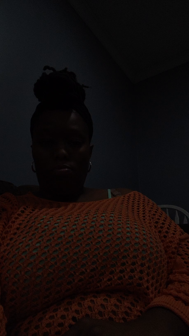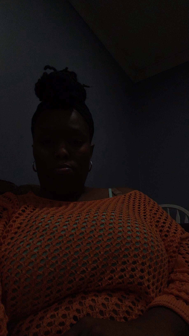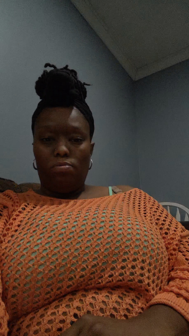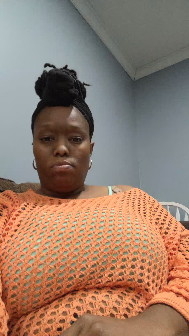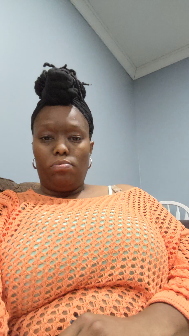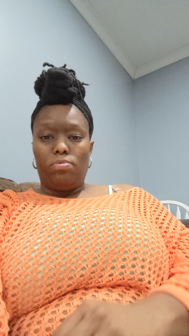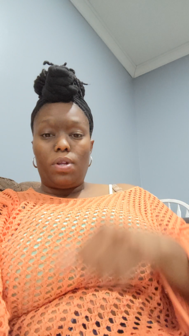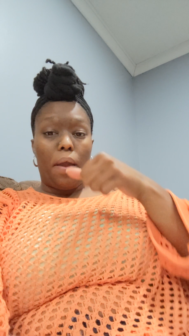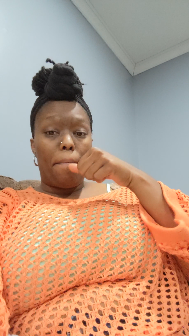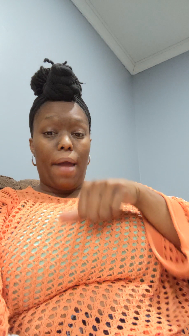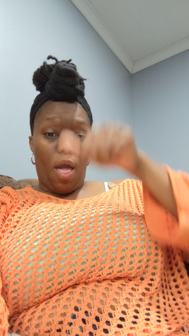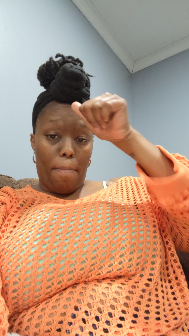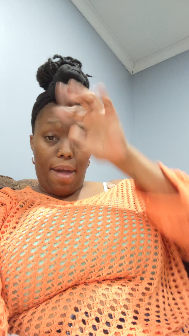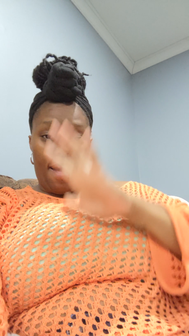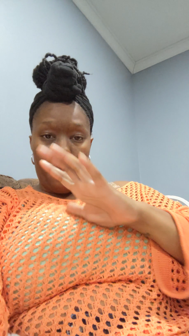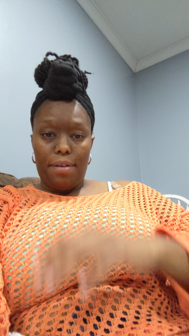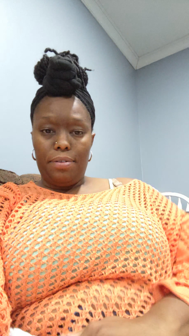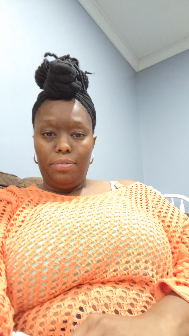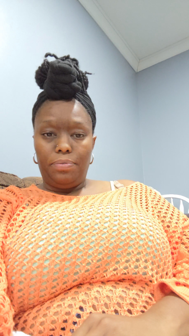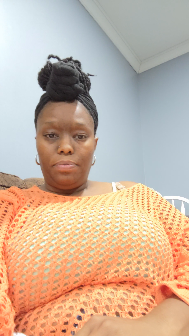mailman